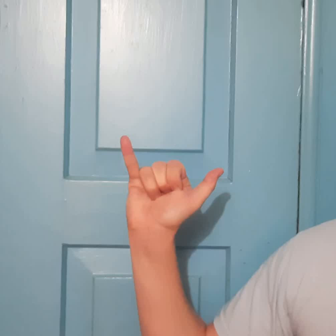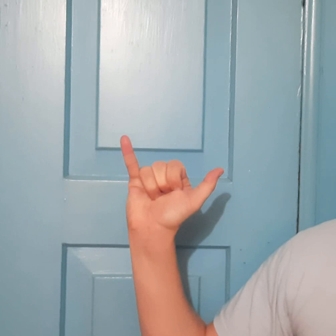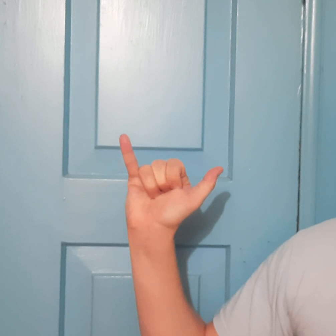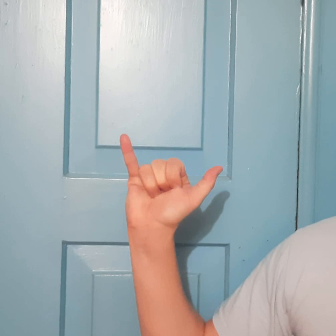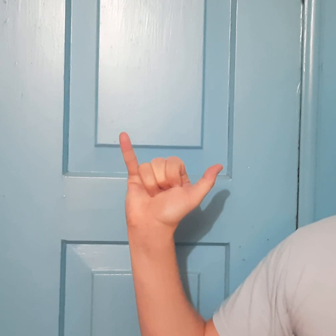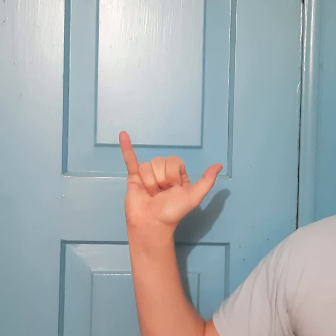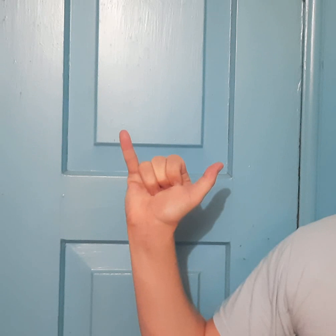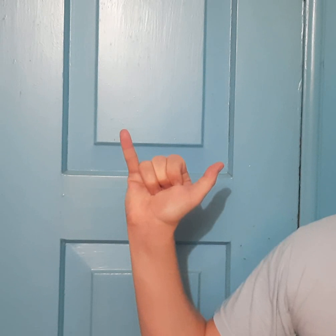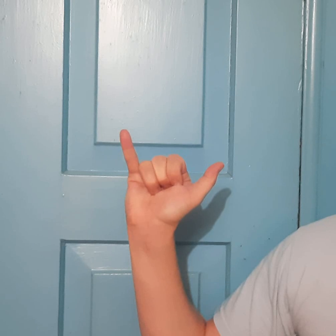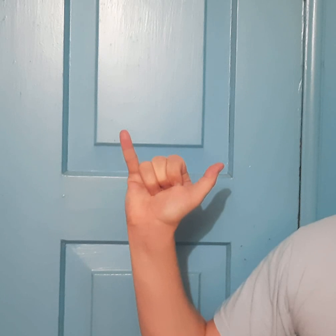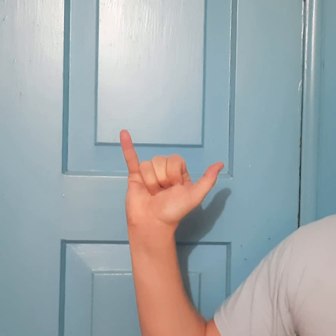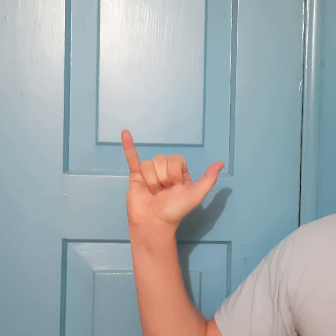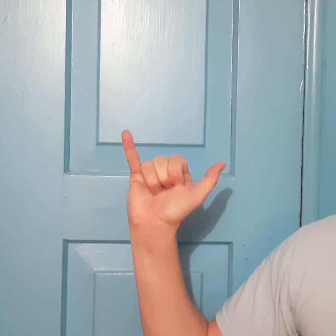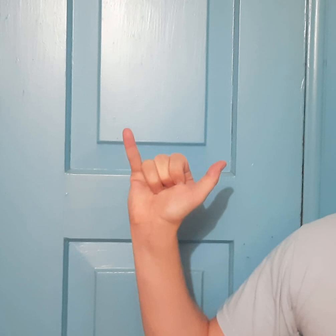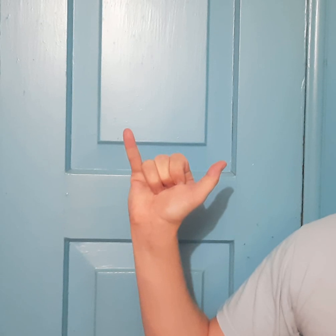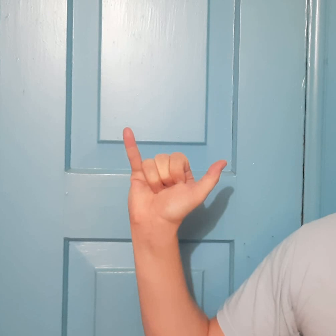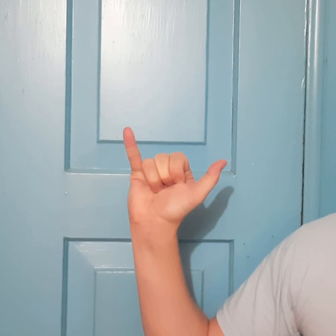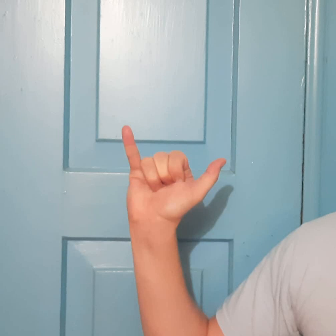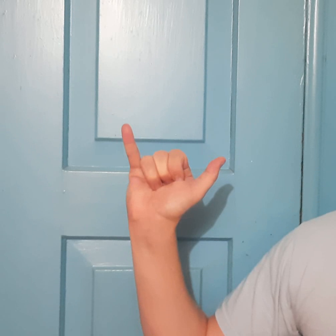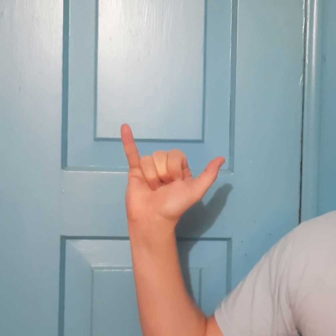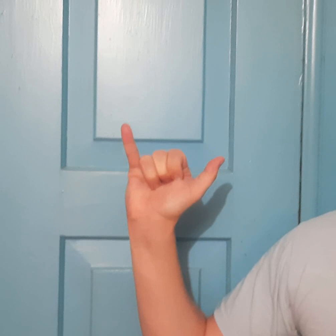У